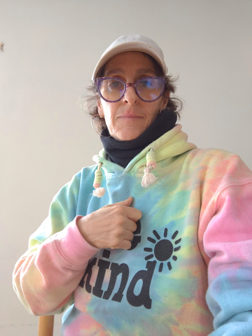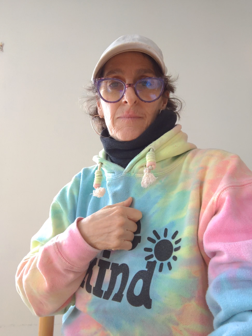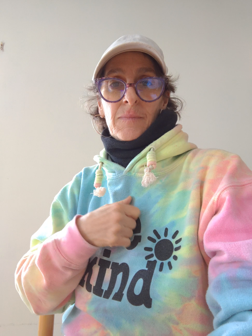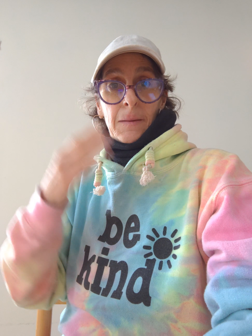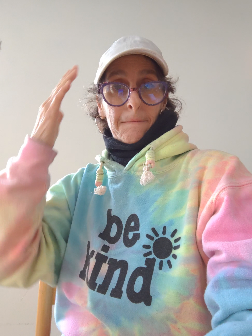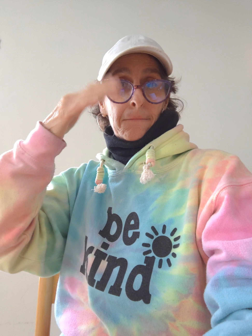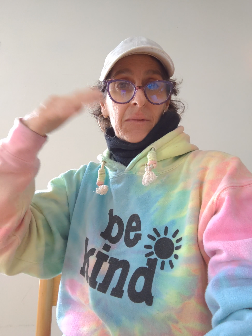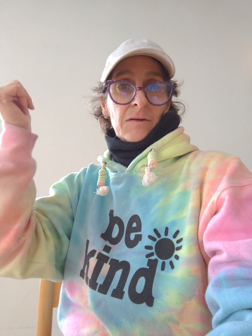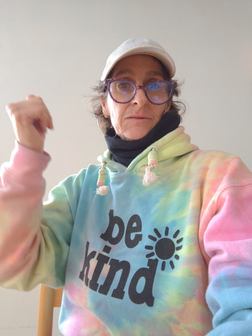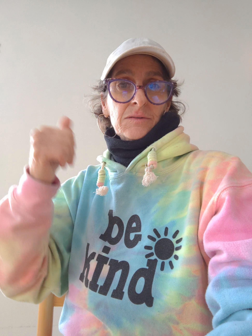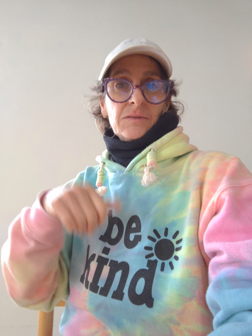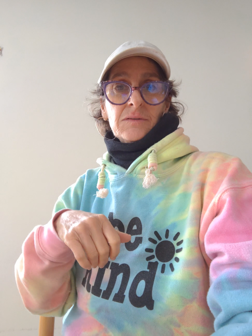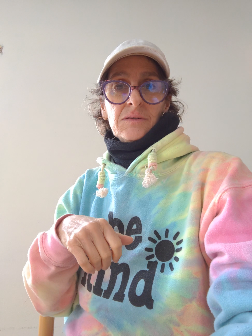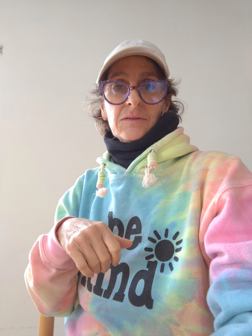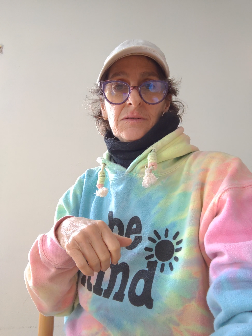because